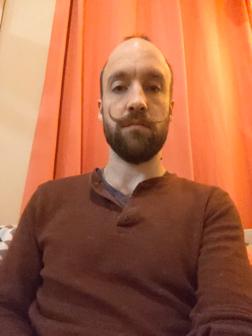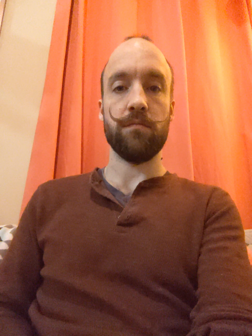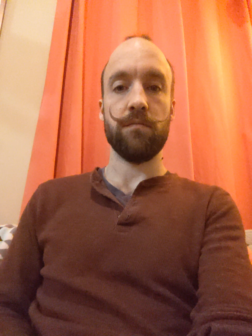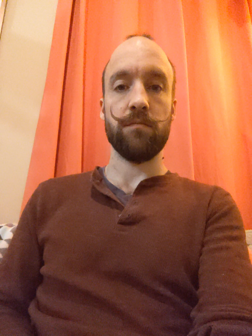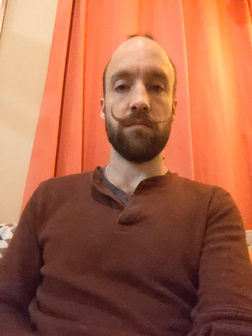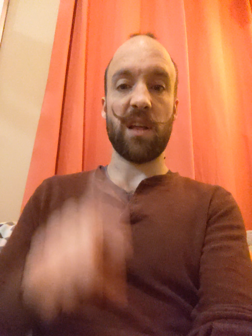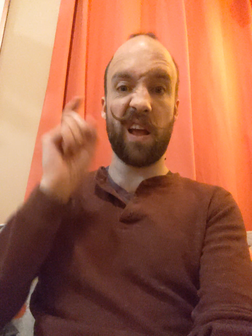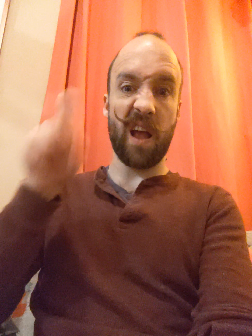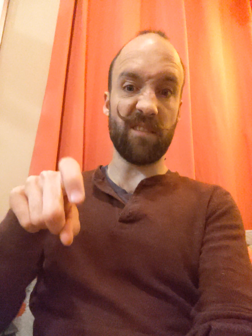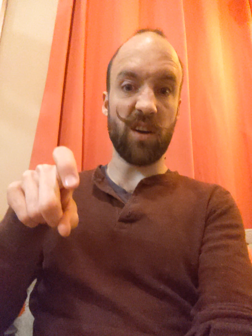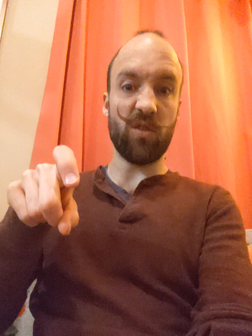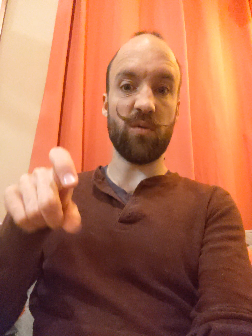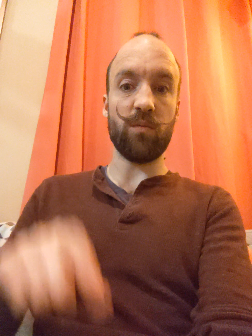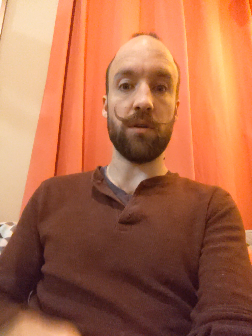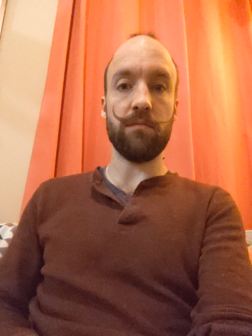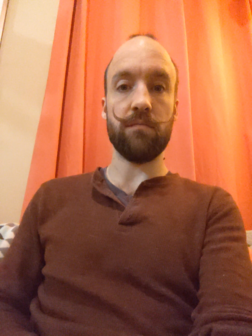have to